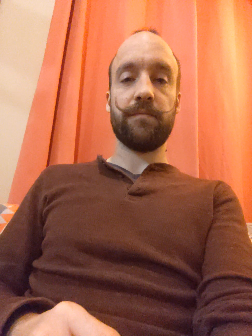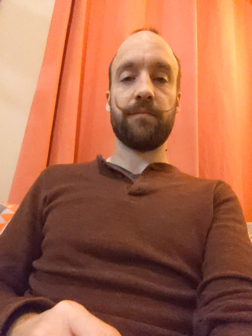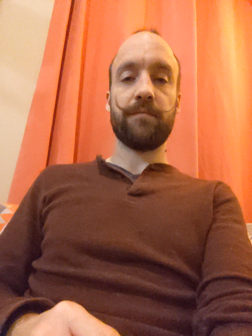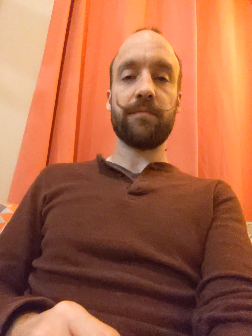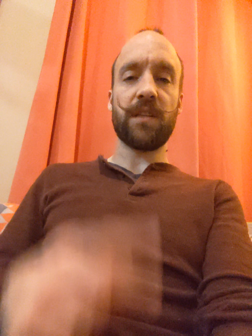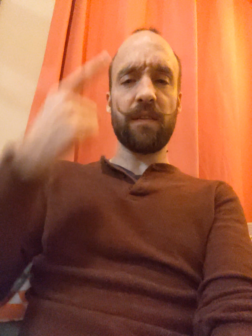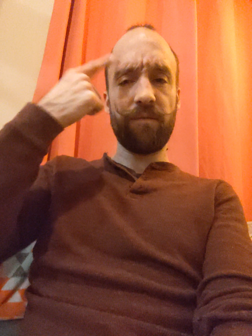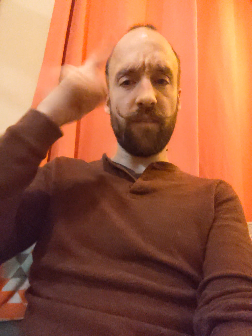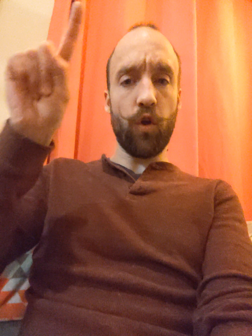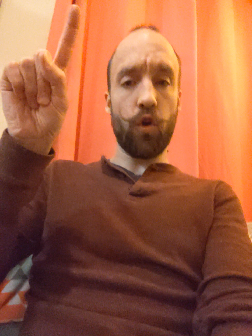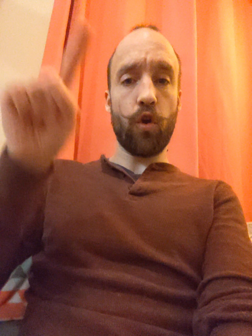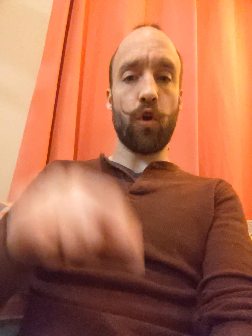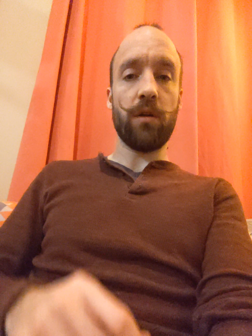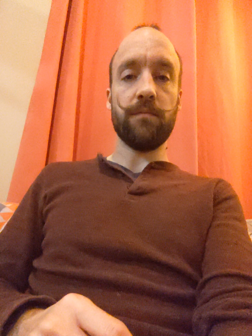for